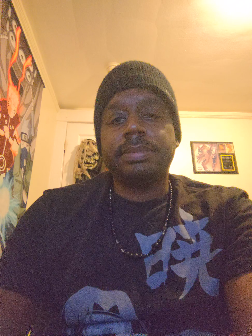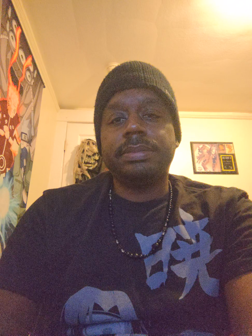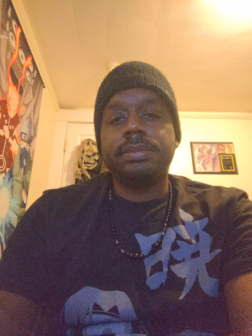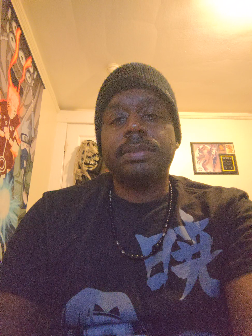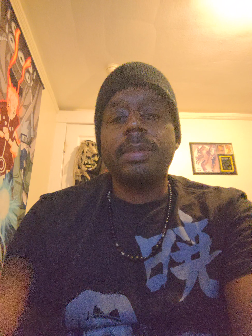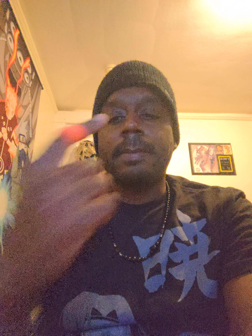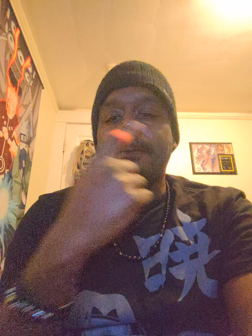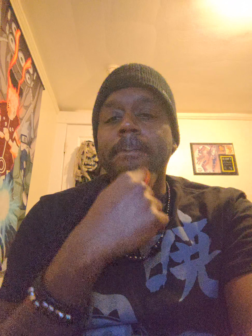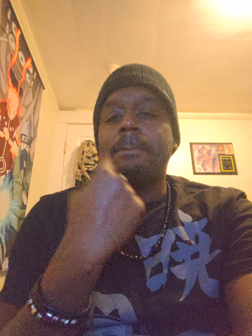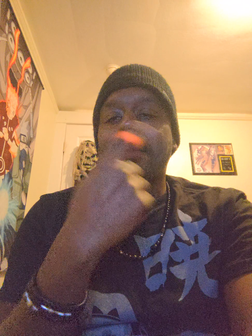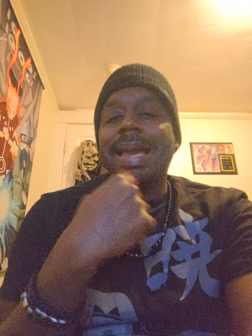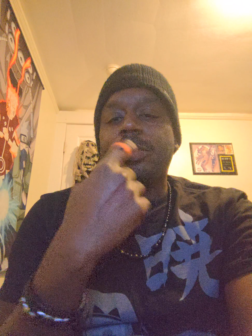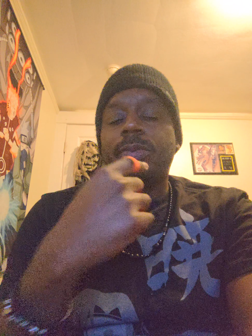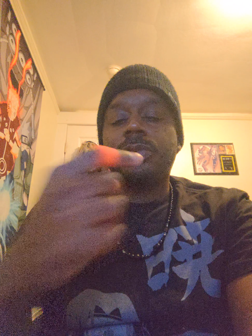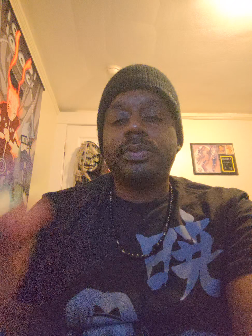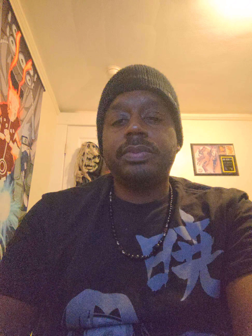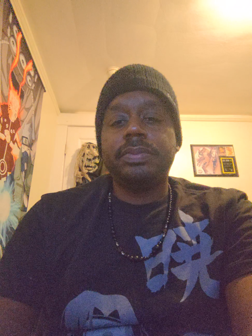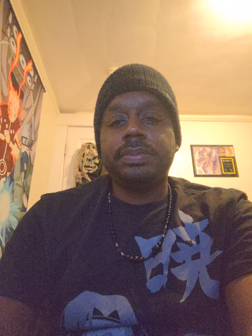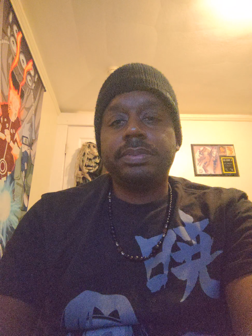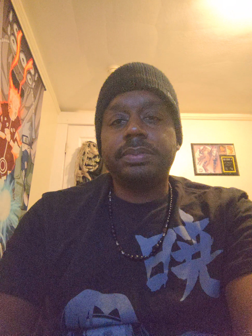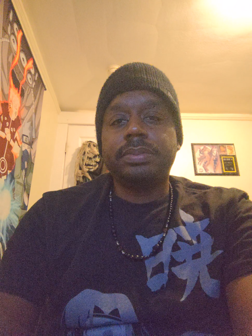mouth